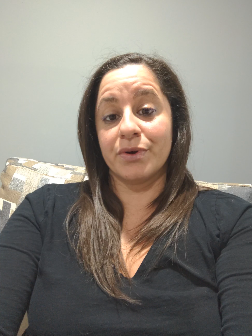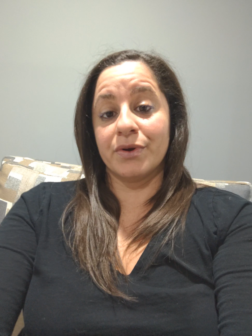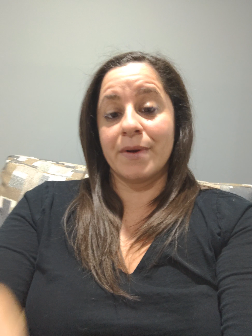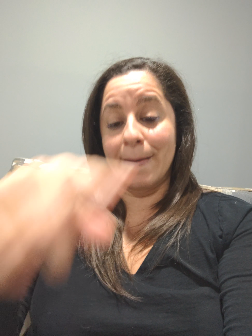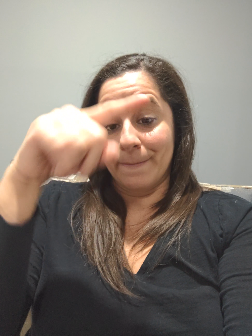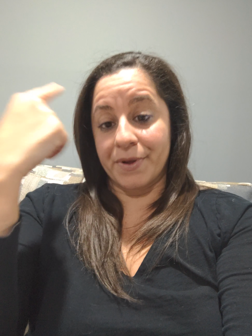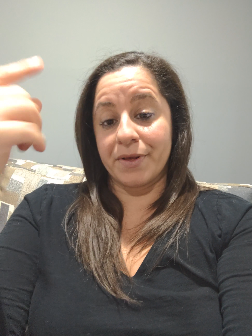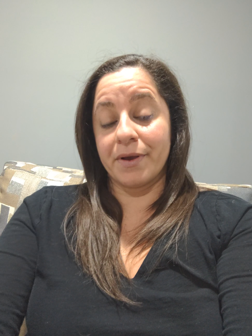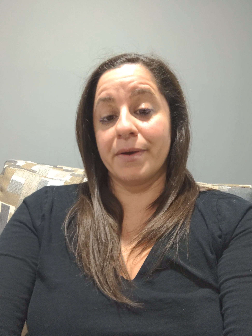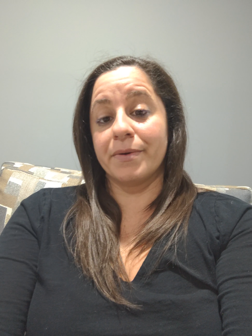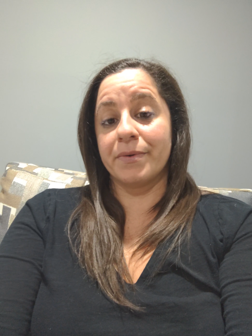black